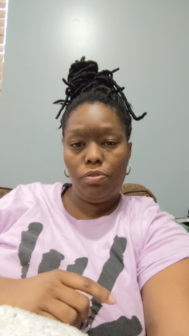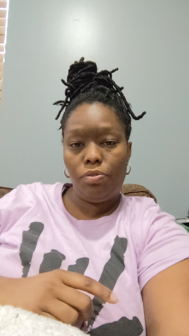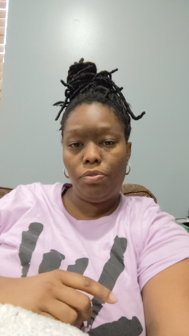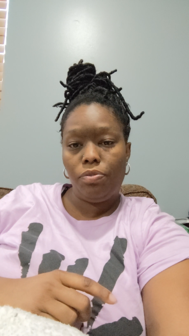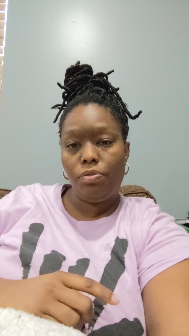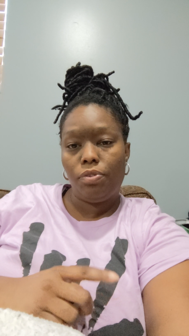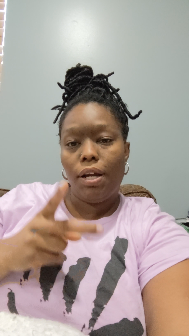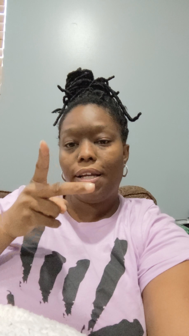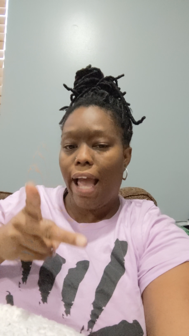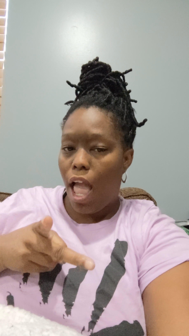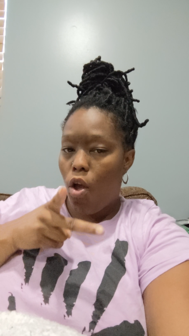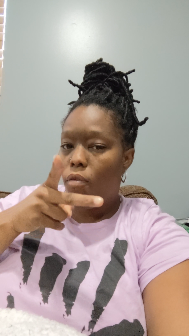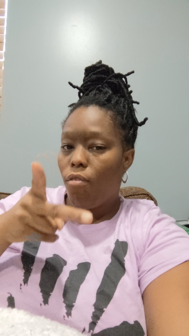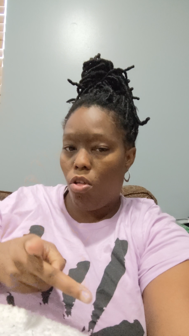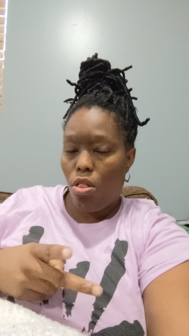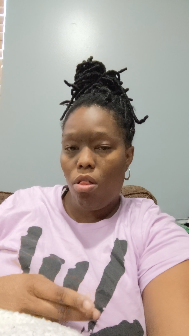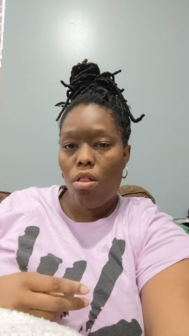careful